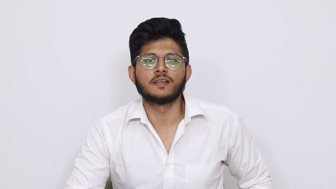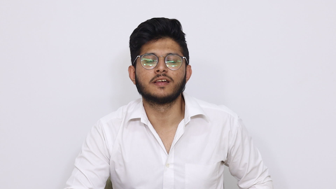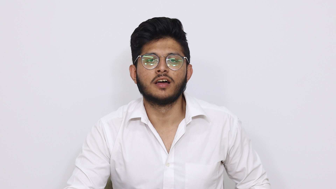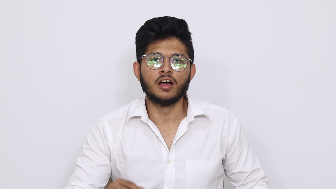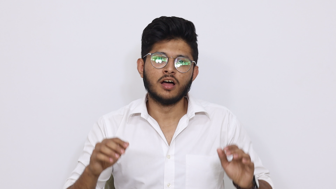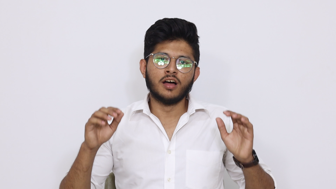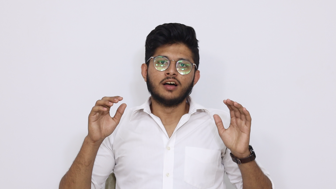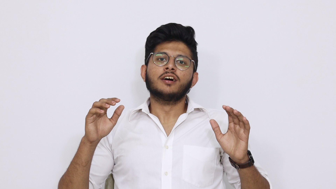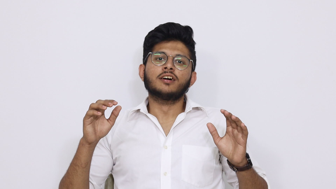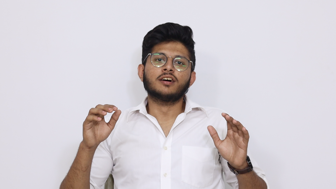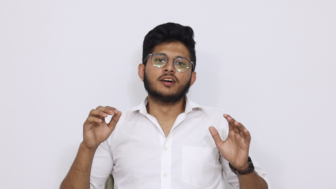scared